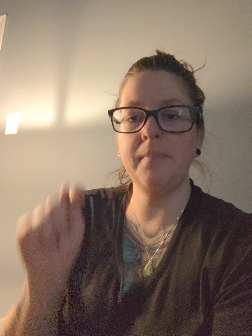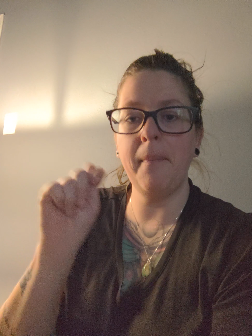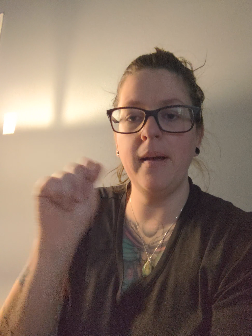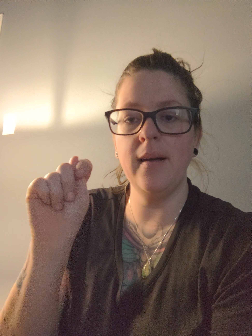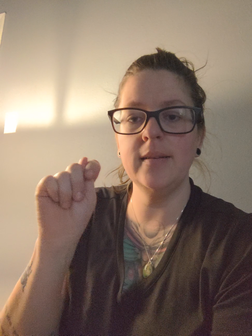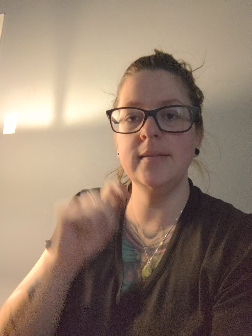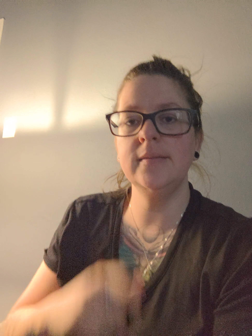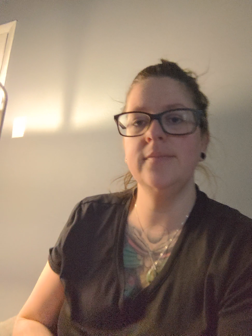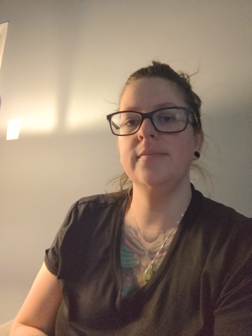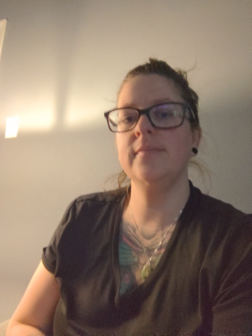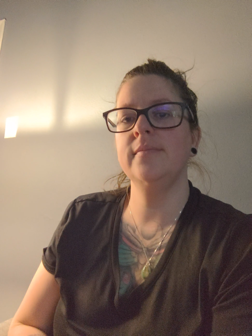potty